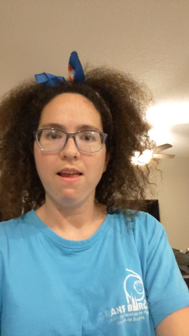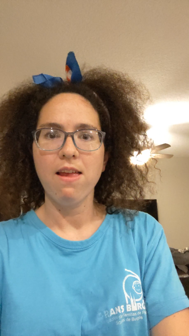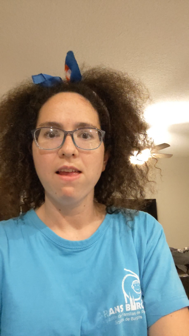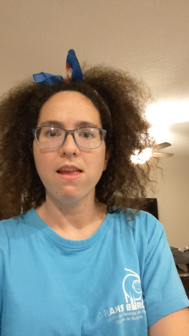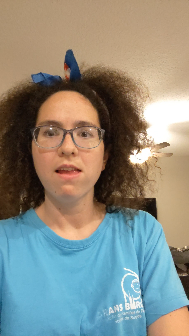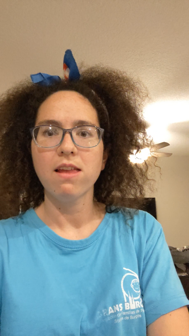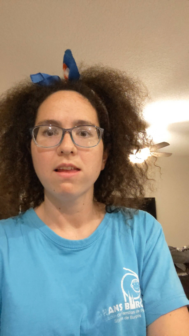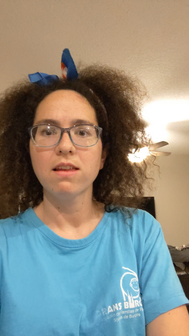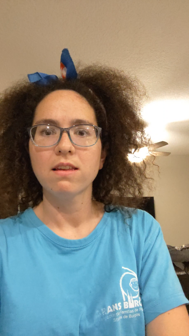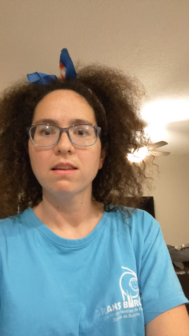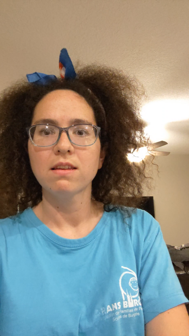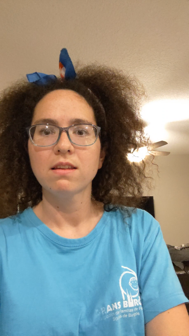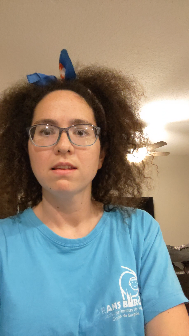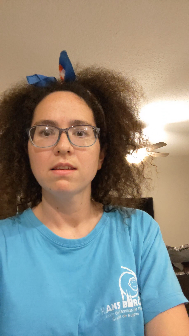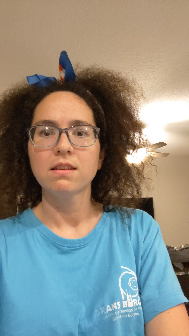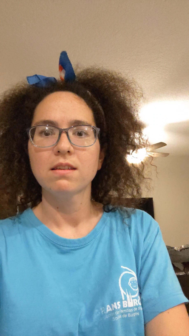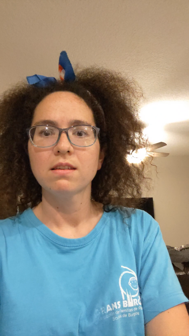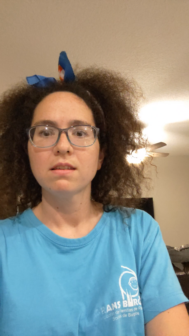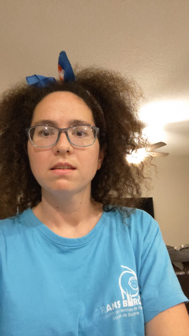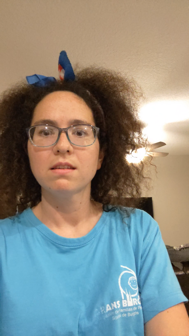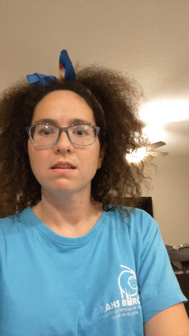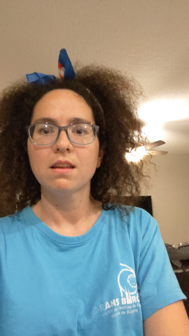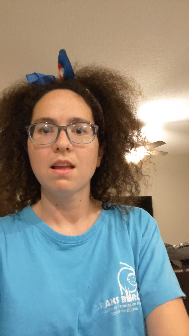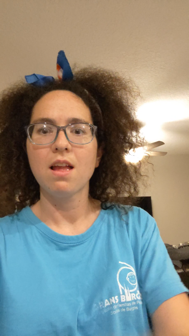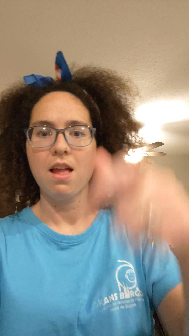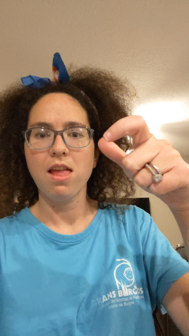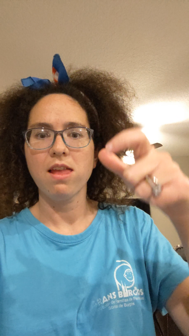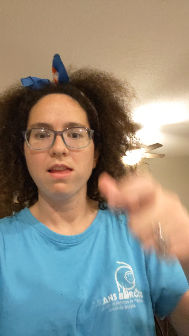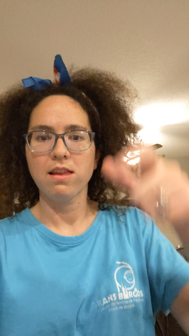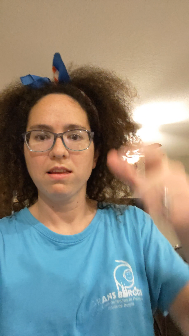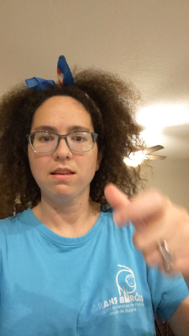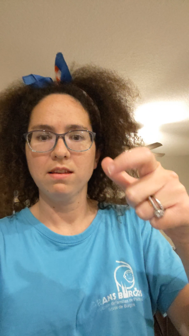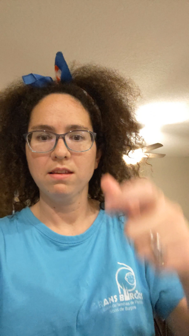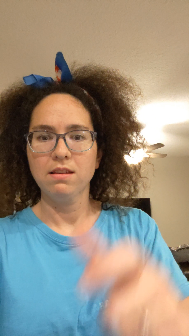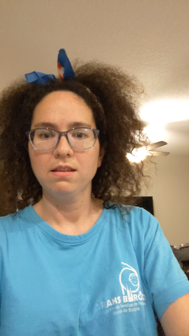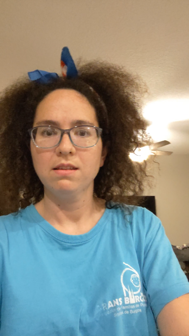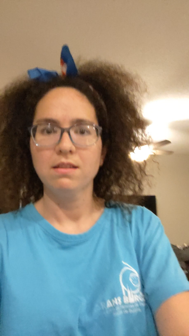plate